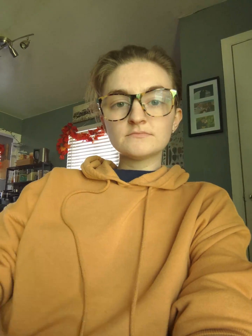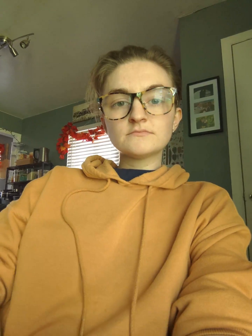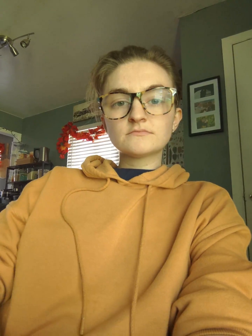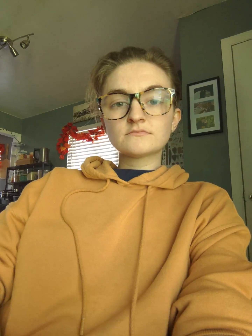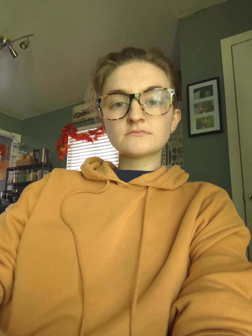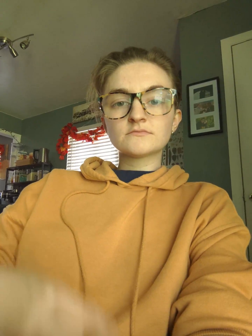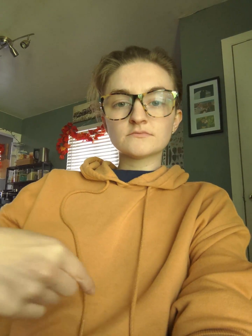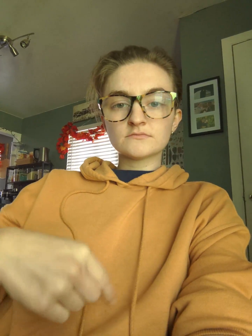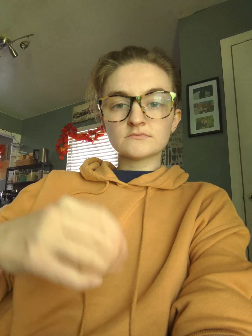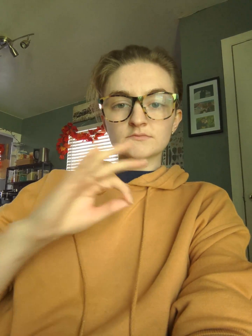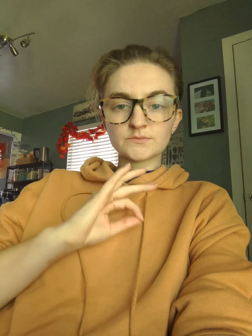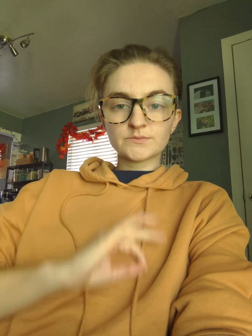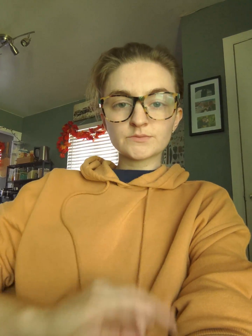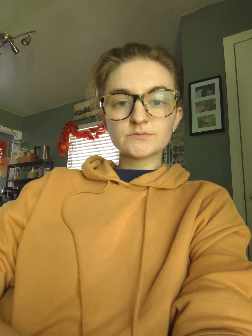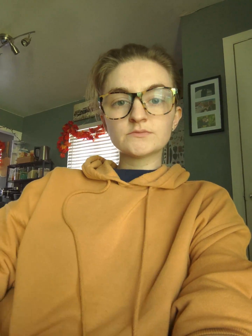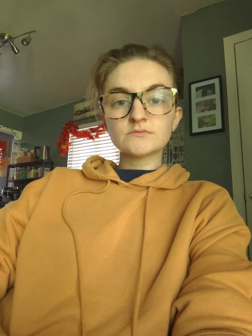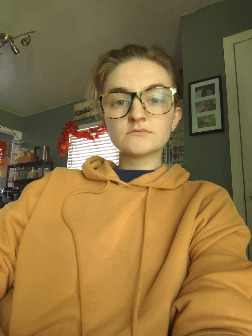button